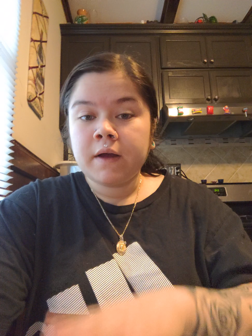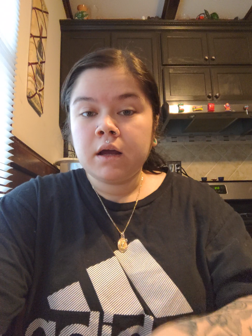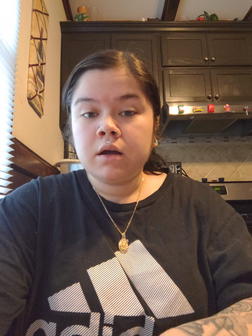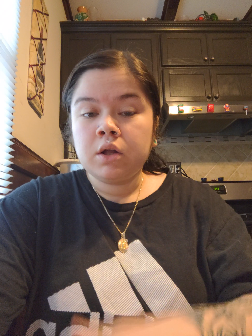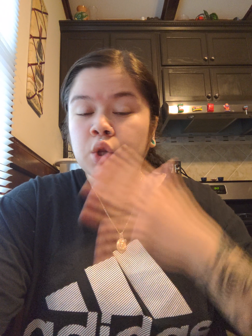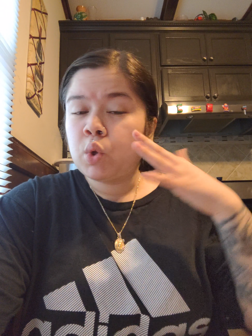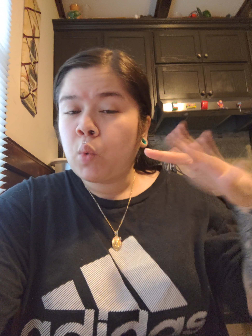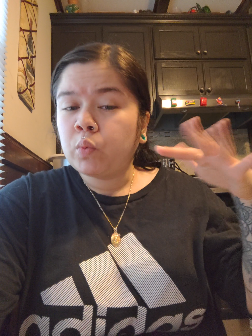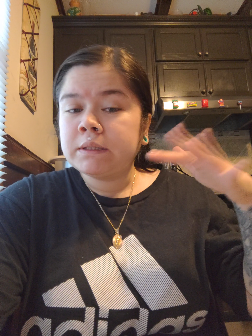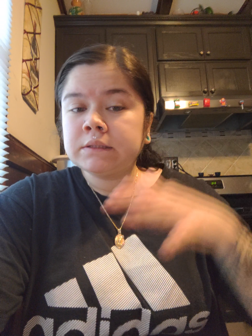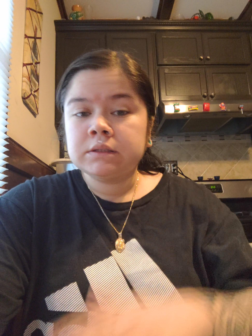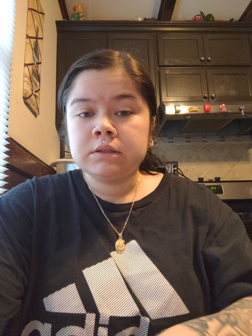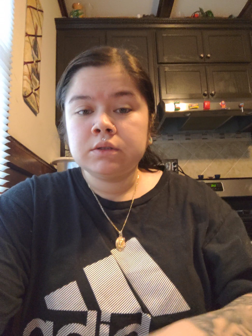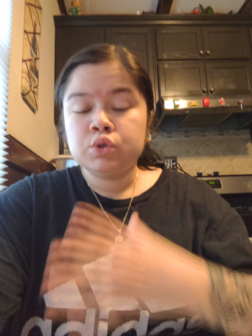noisy